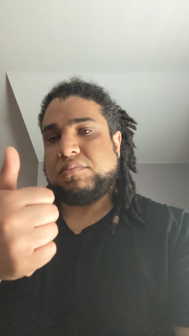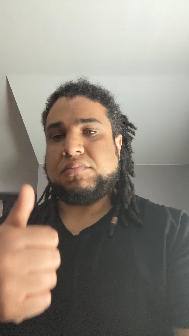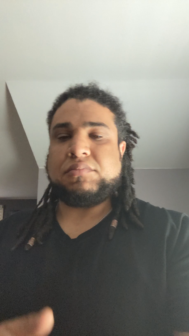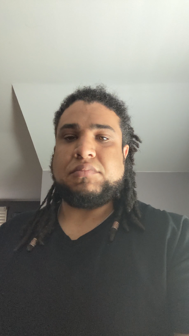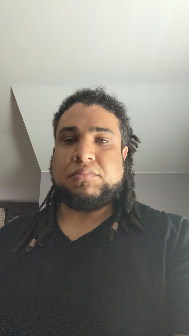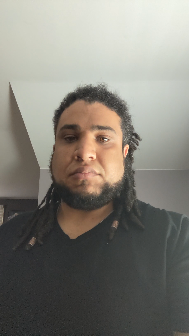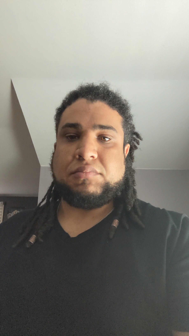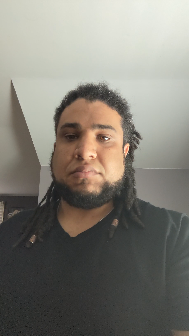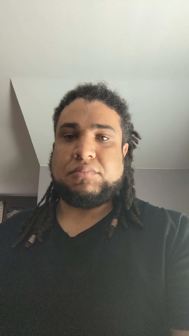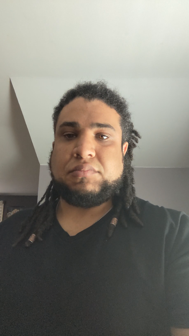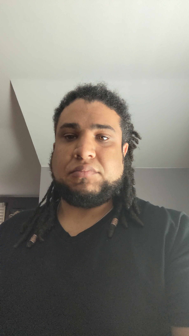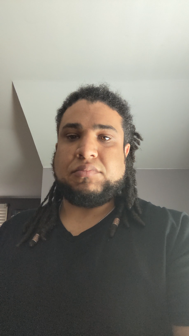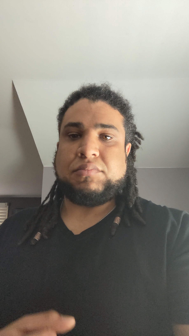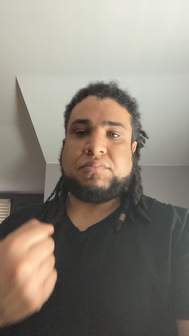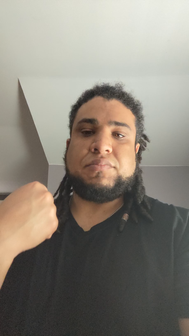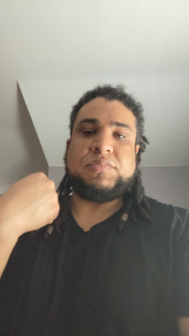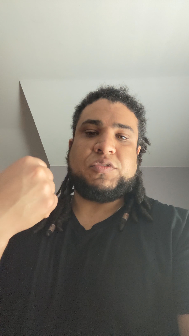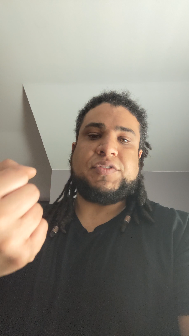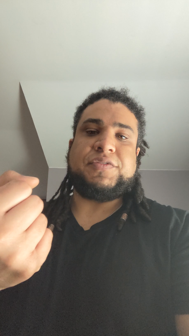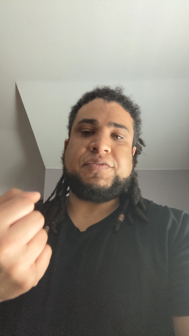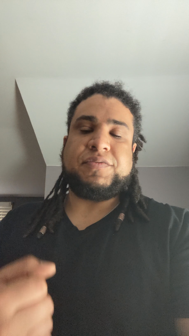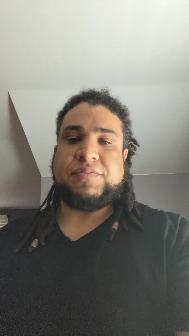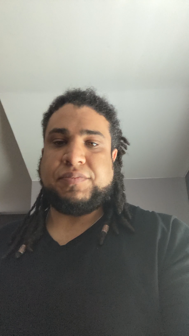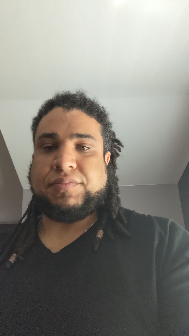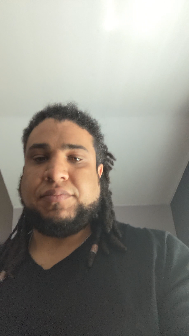drive